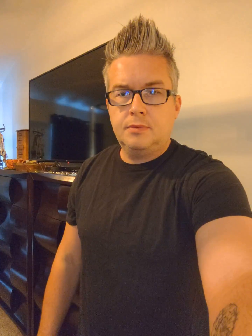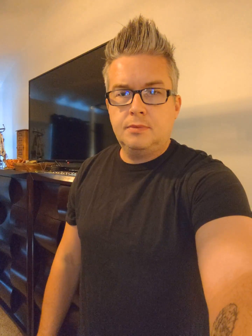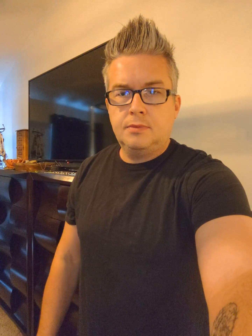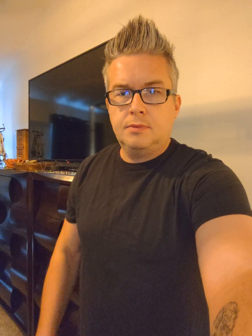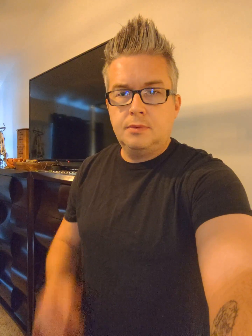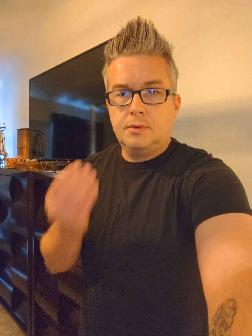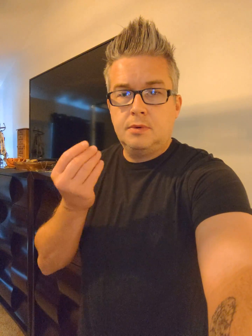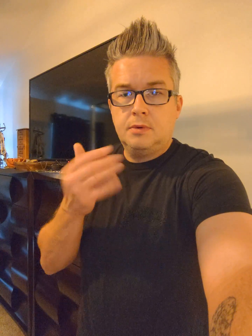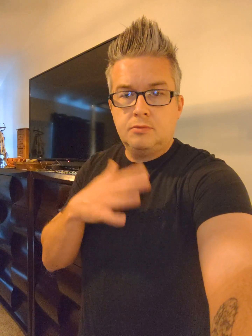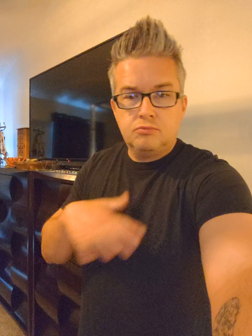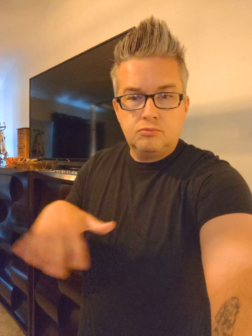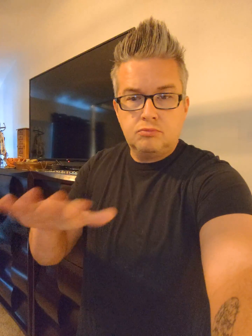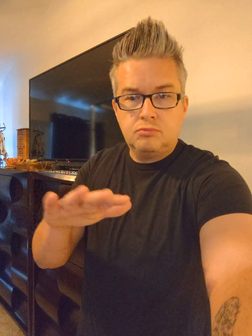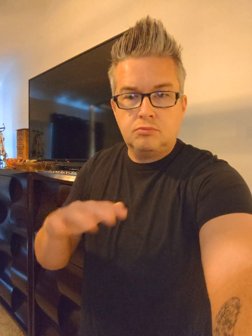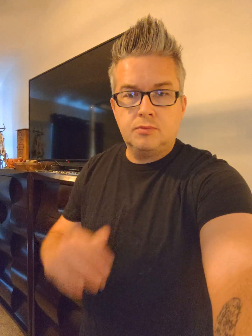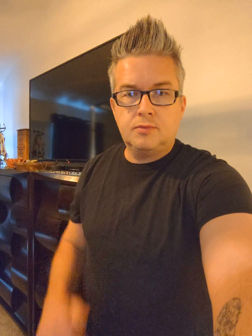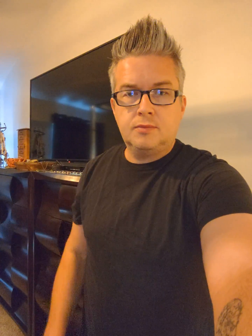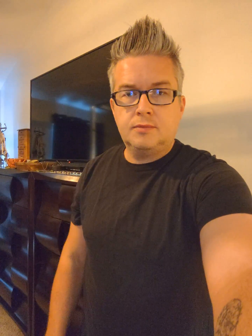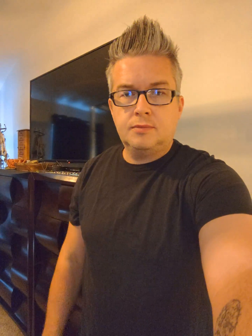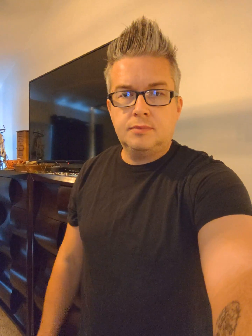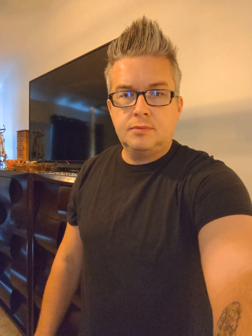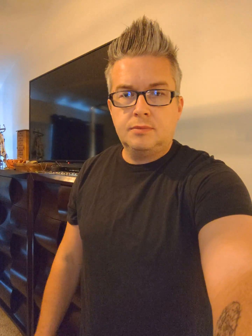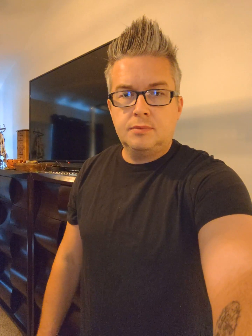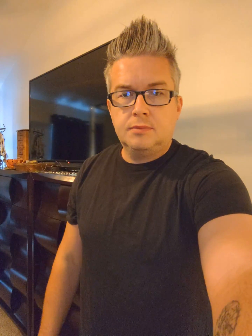garden